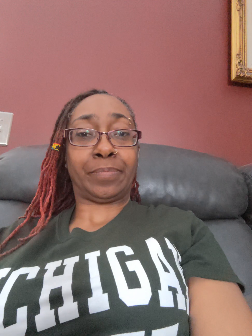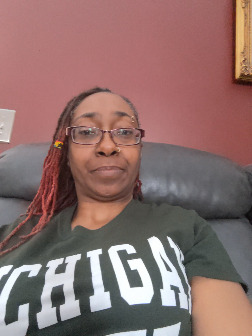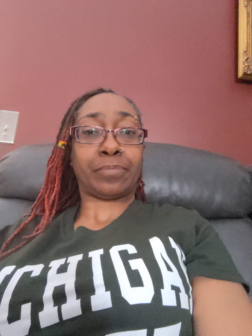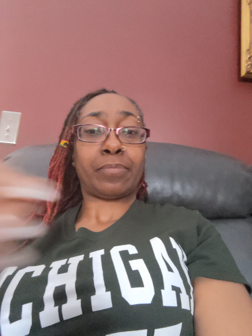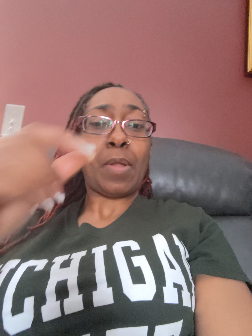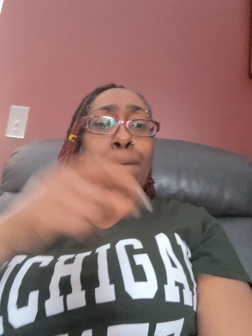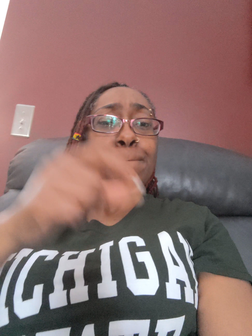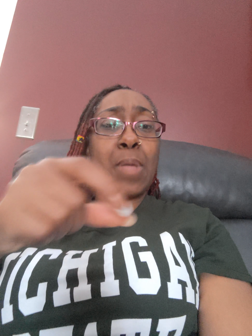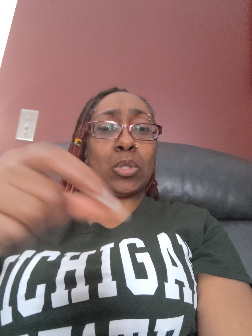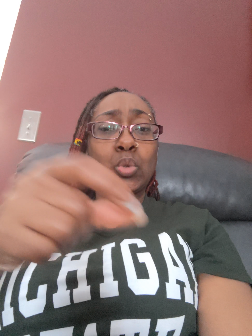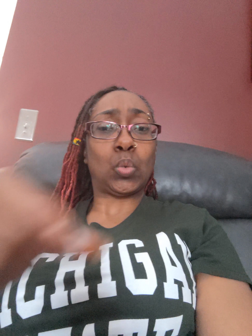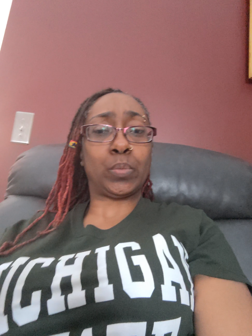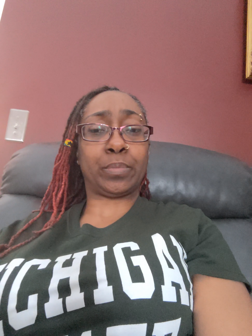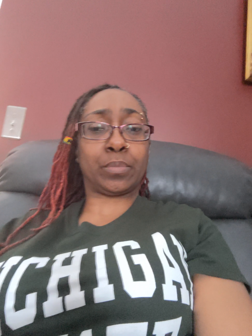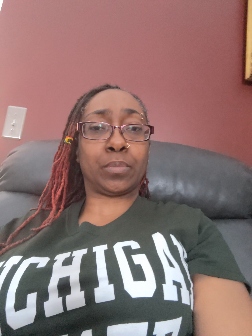puzzle